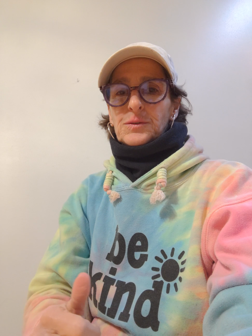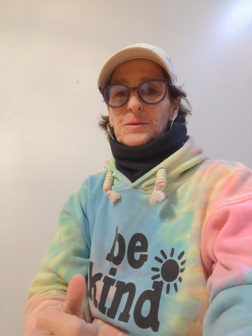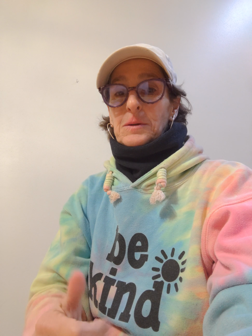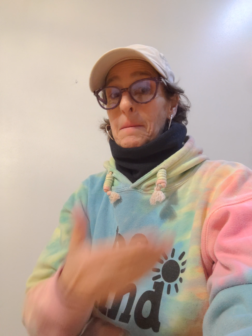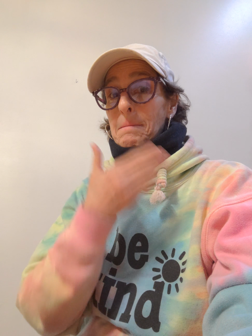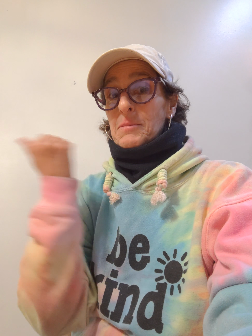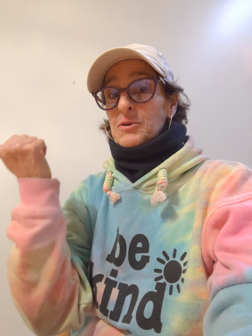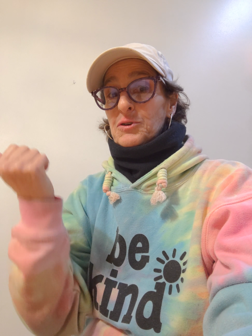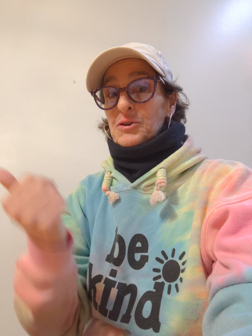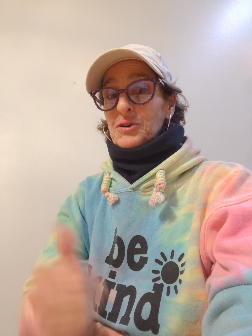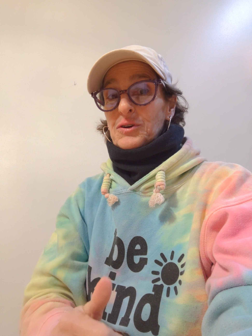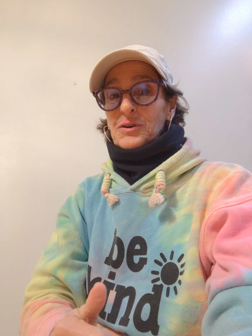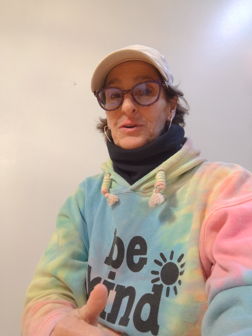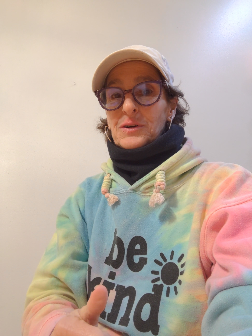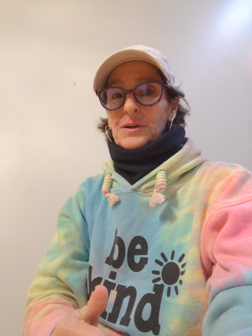better